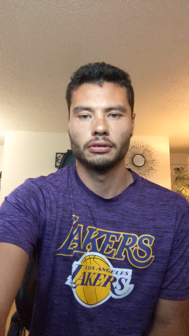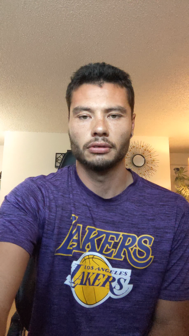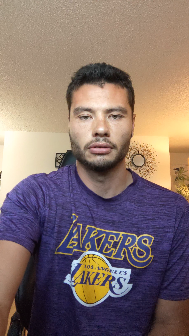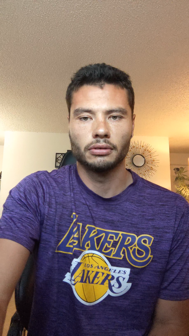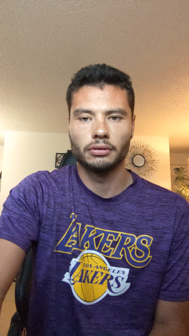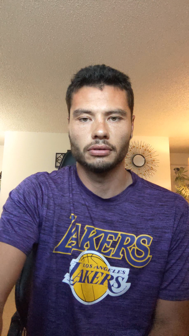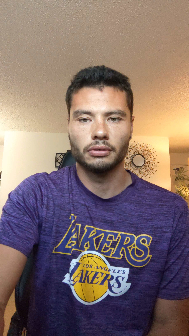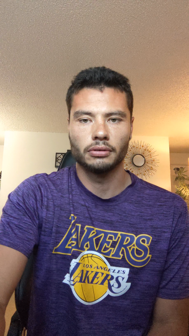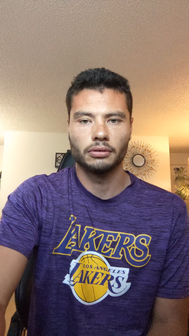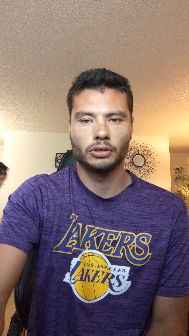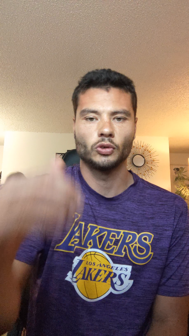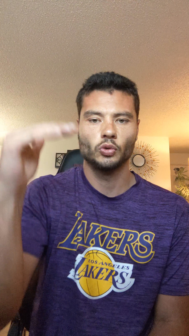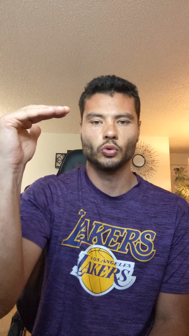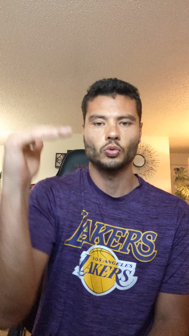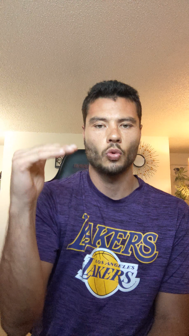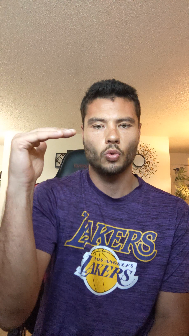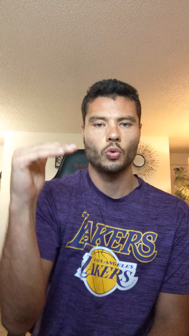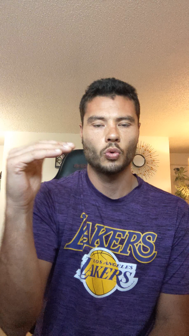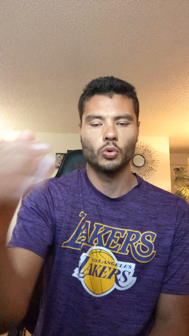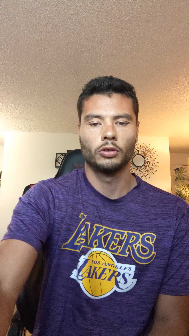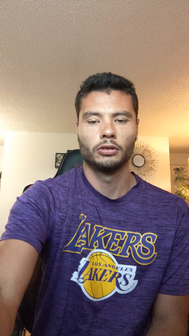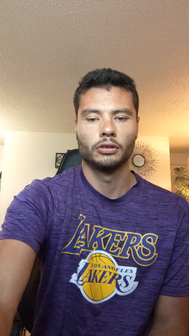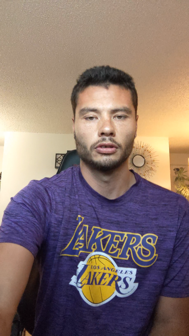short